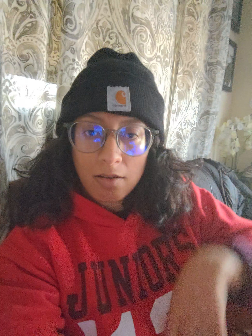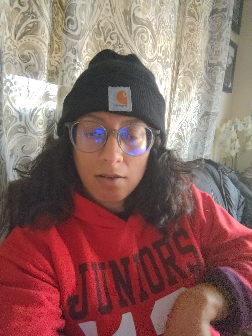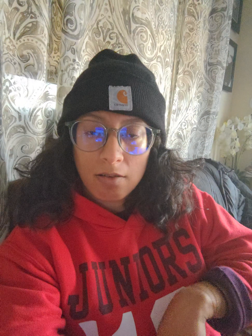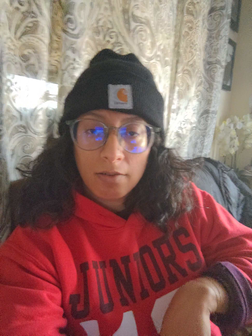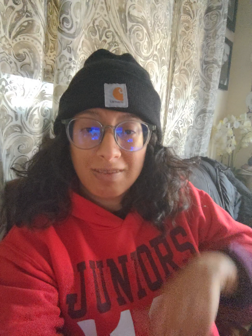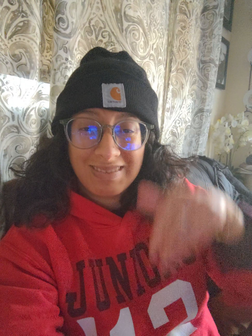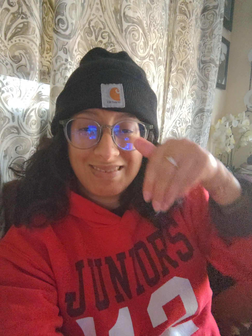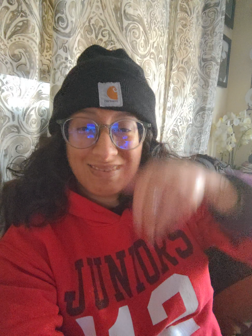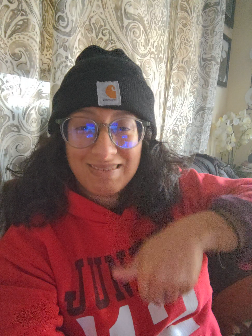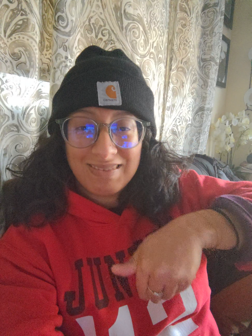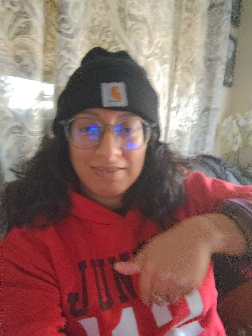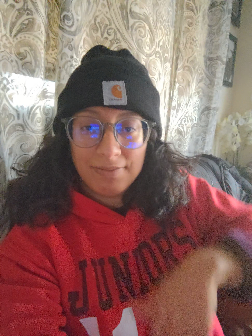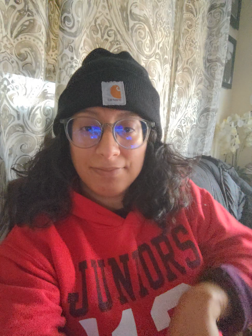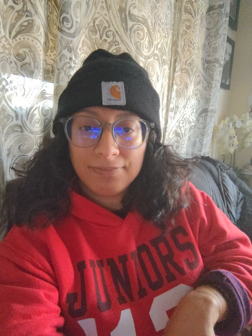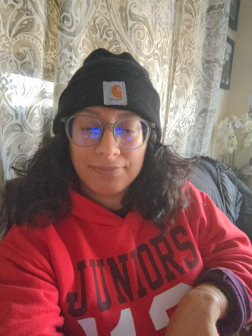night